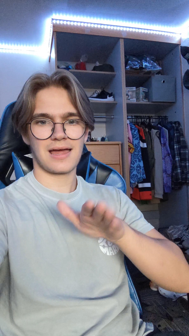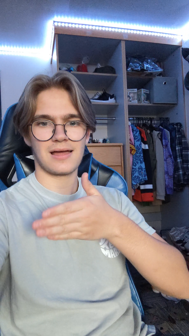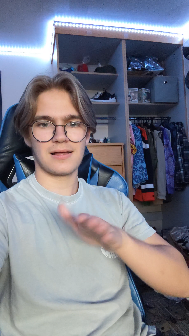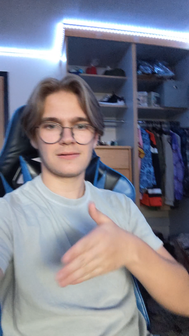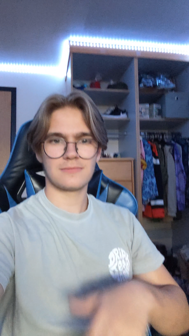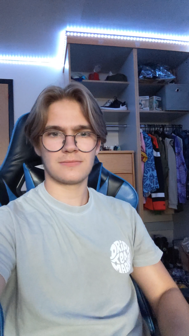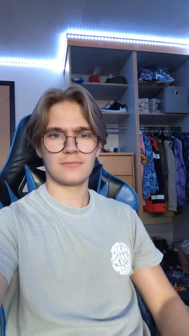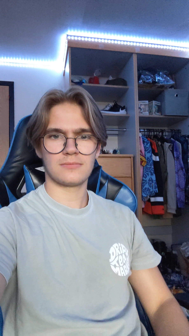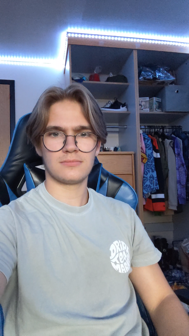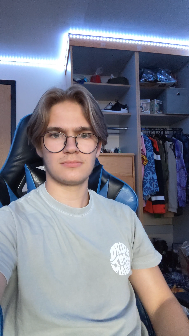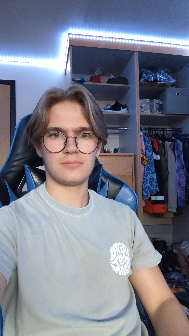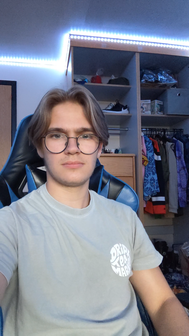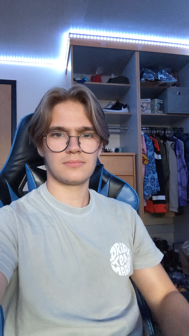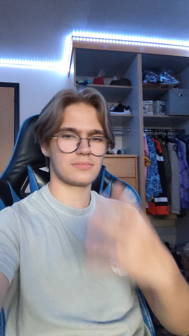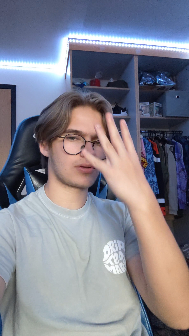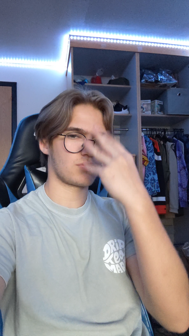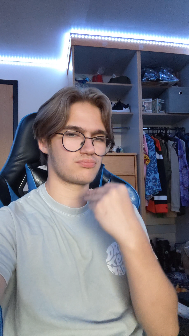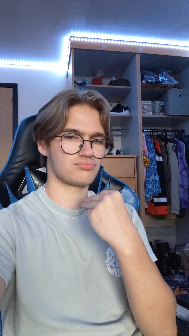asleep